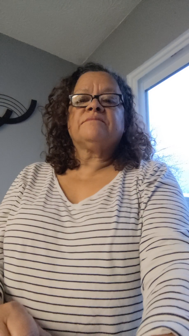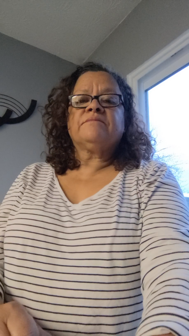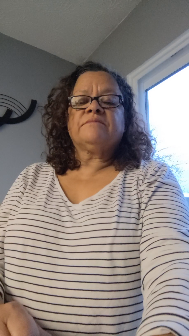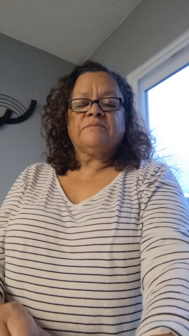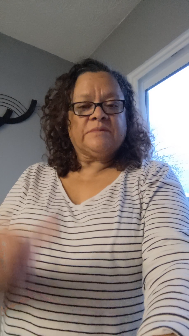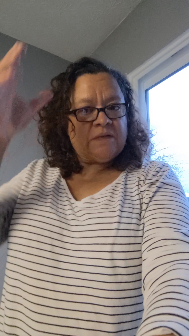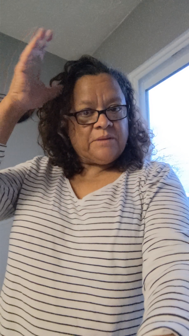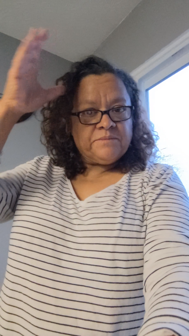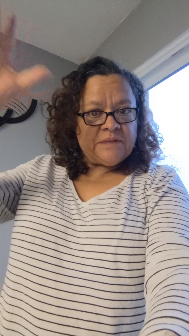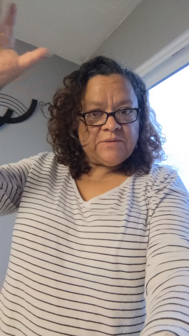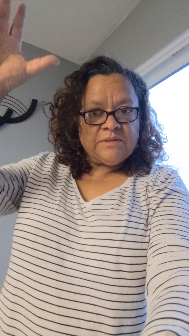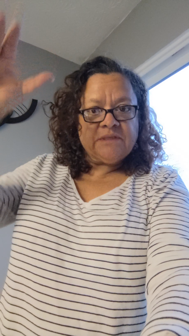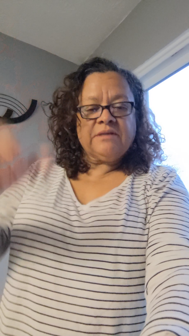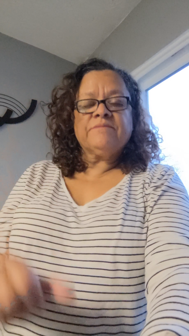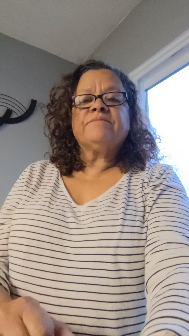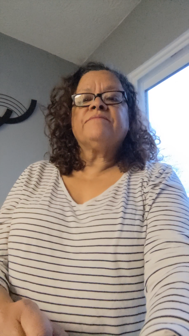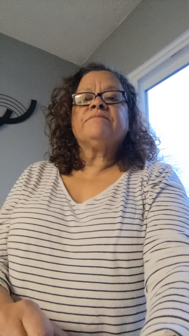moose